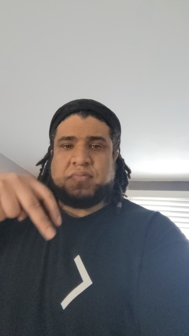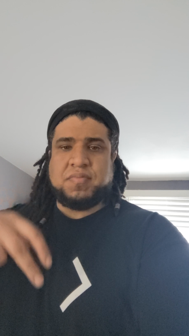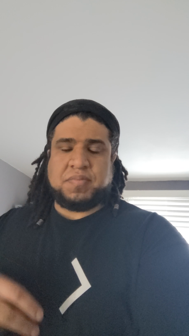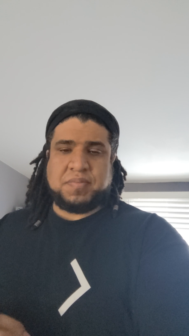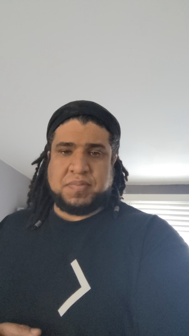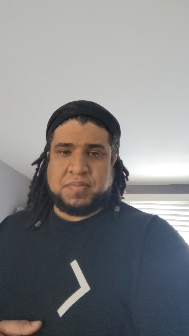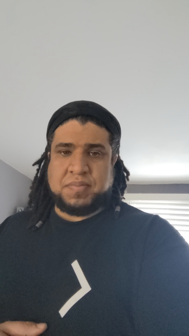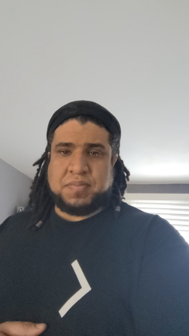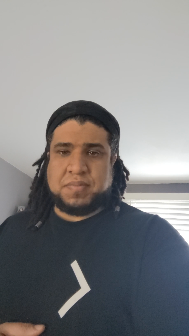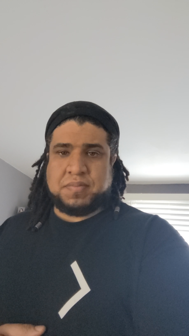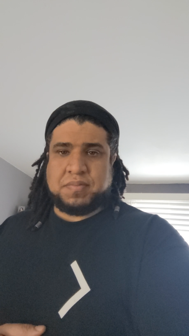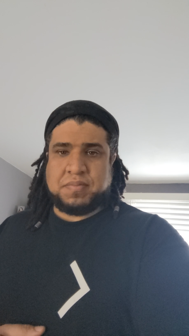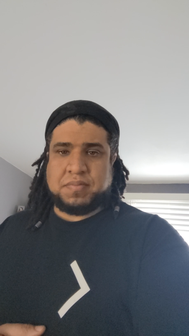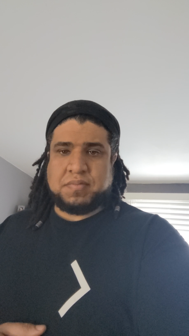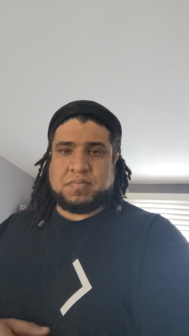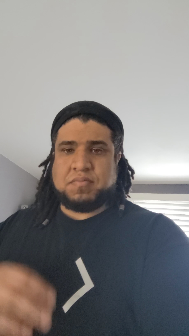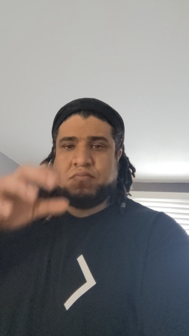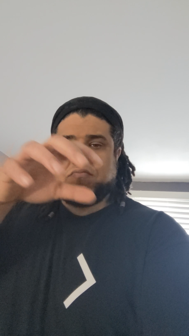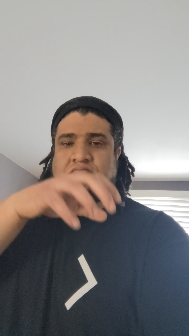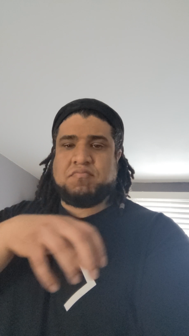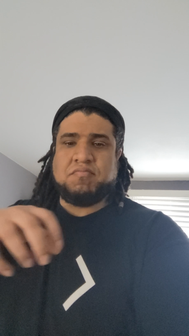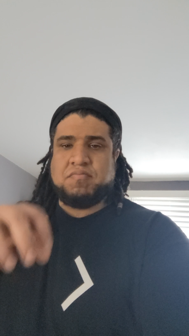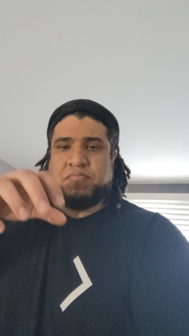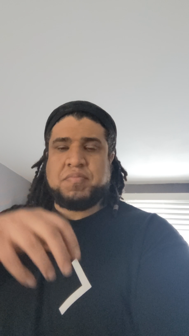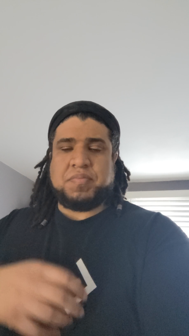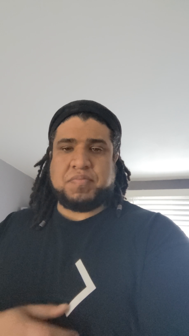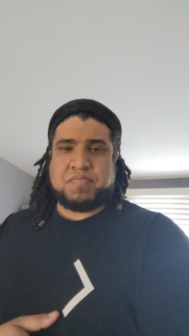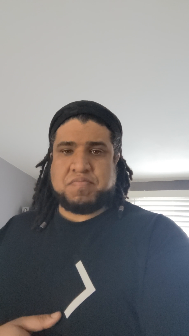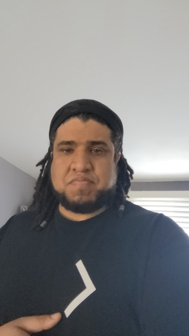block